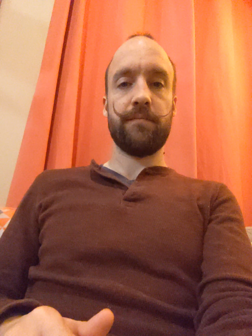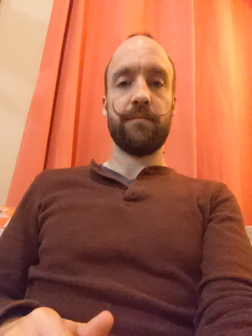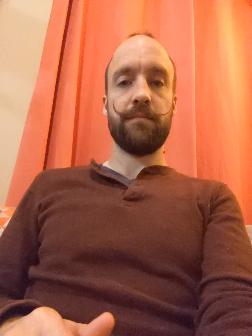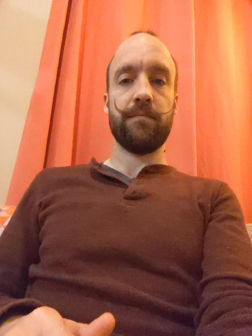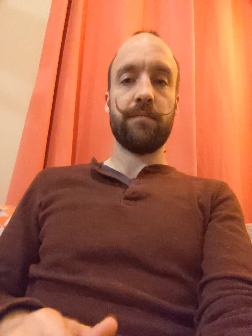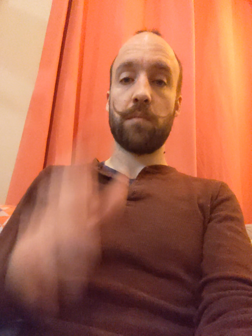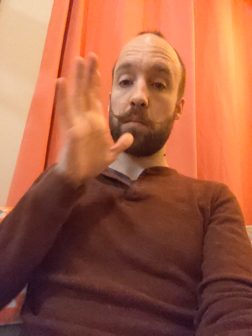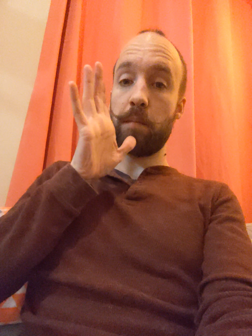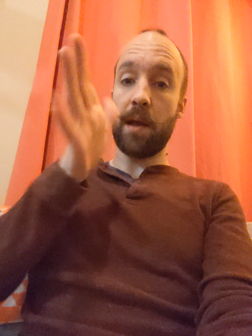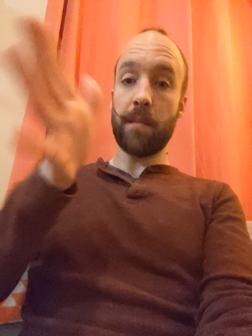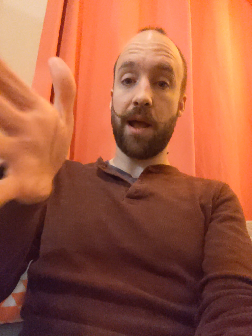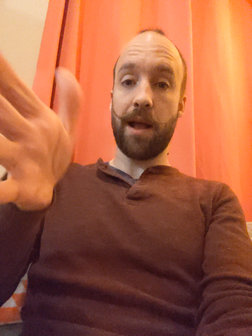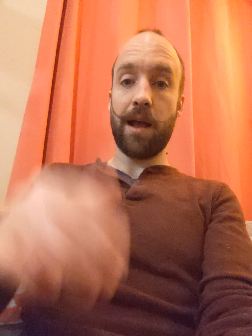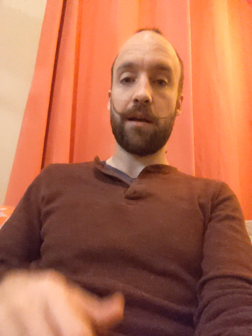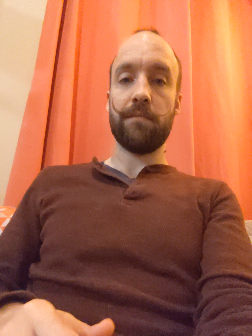grandma